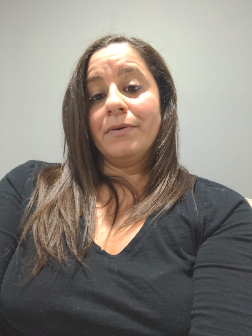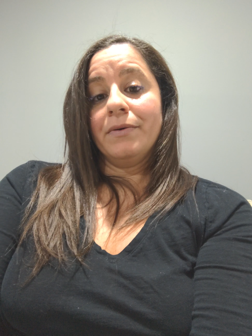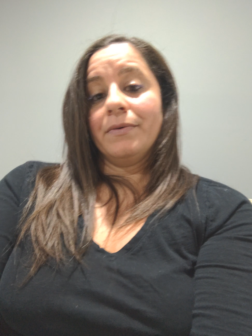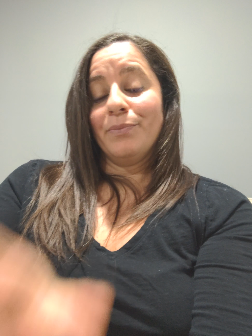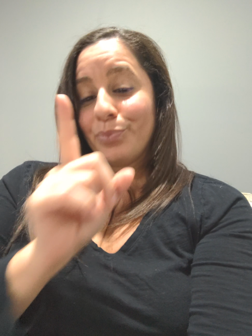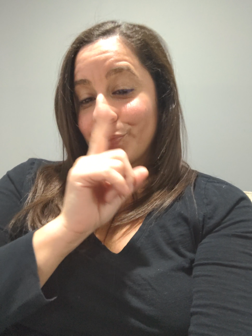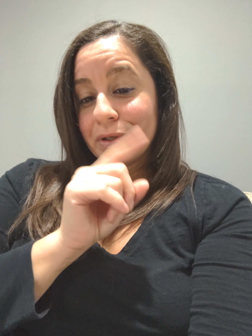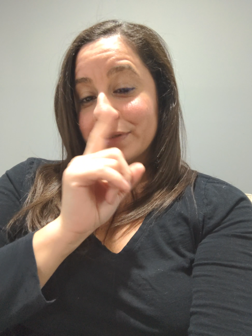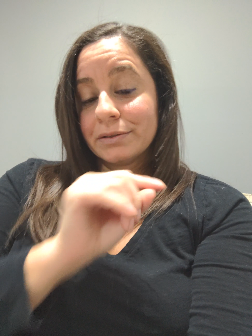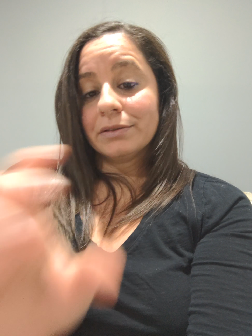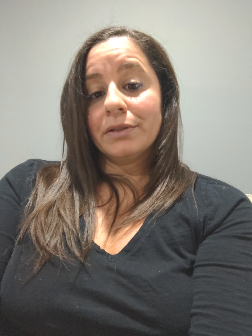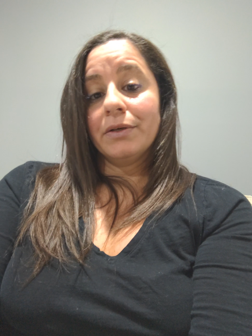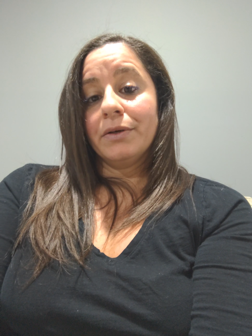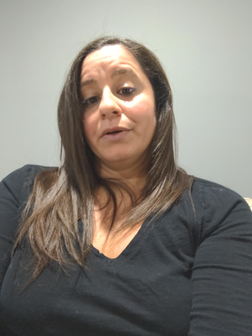pretend